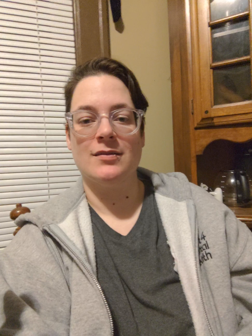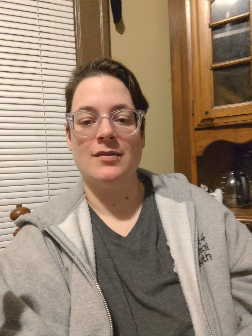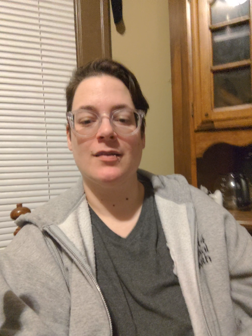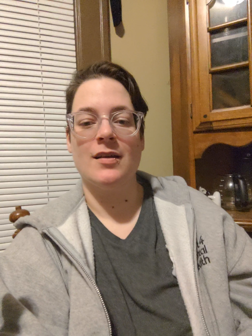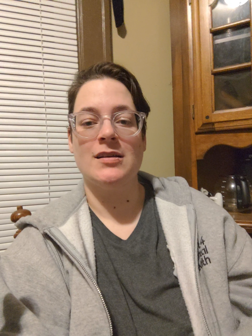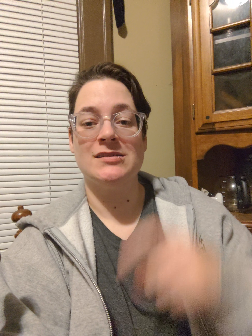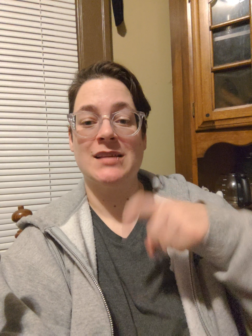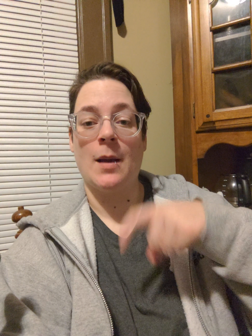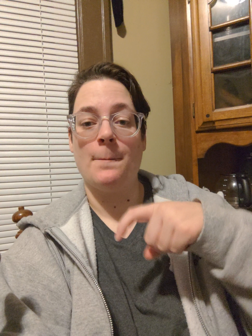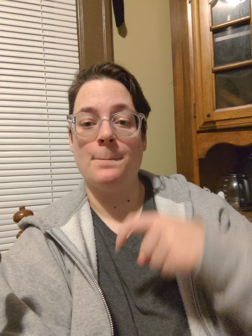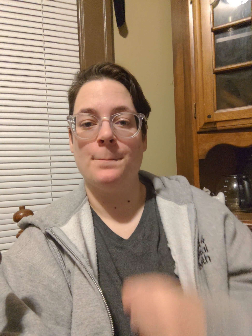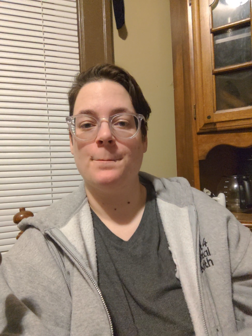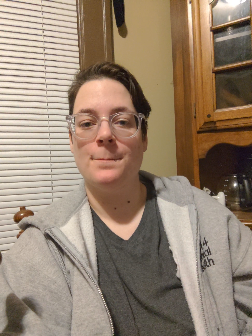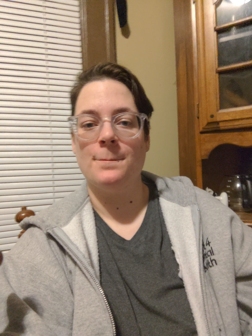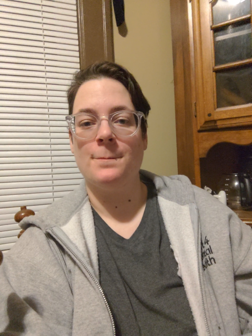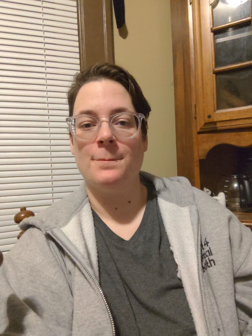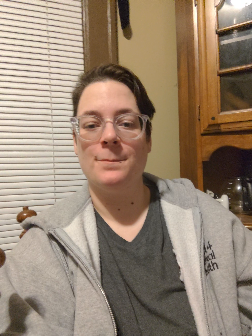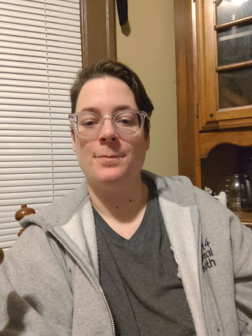time